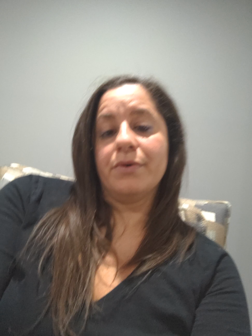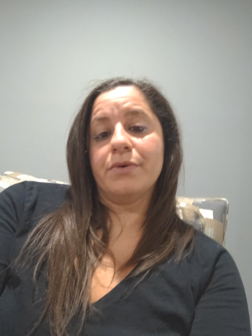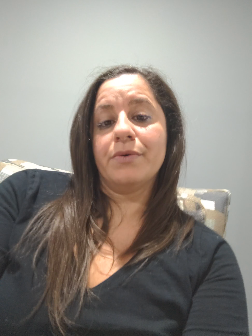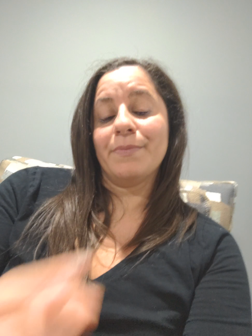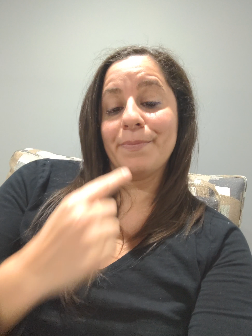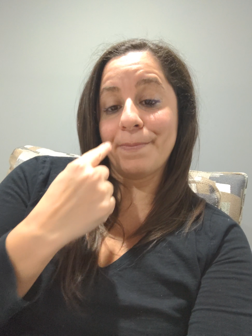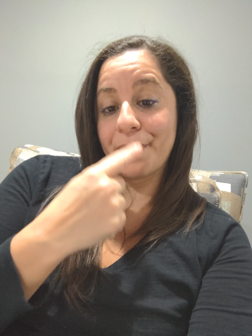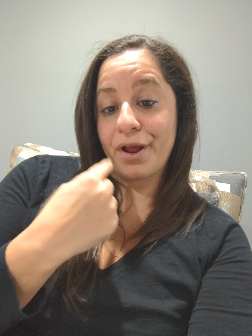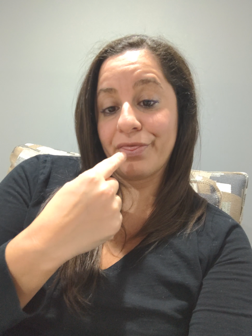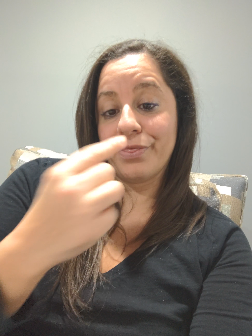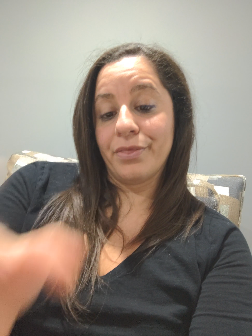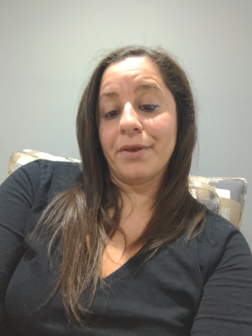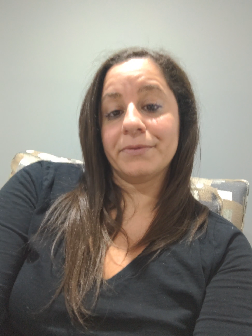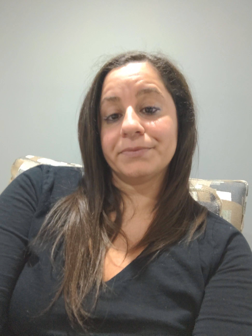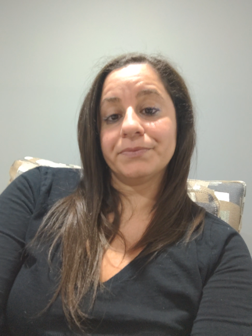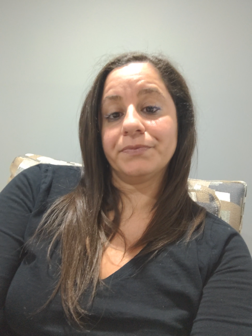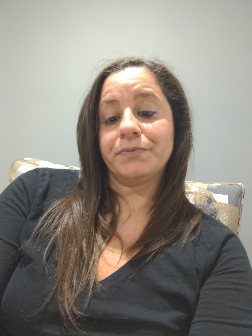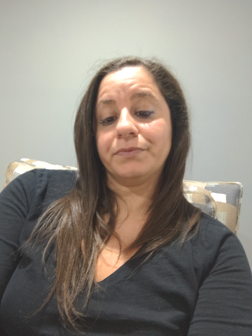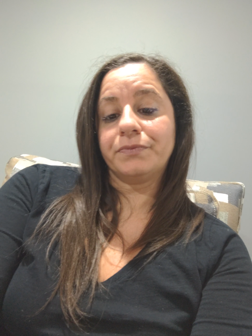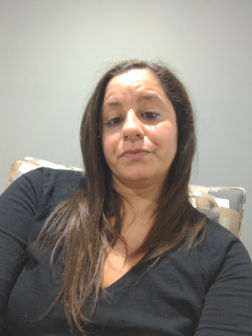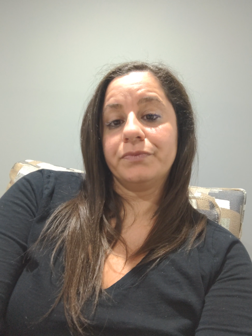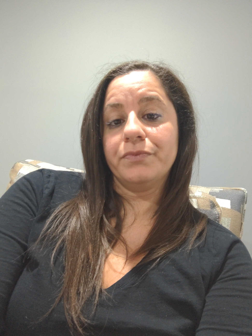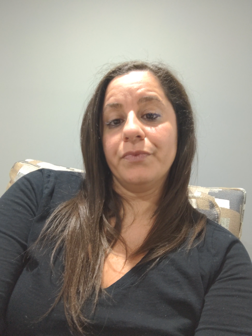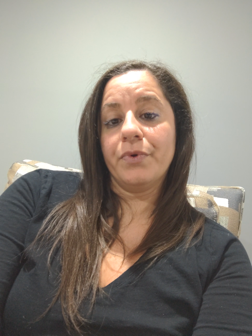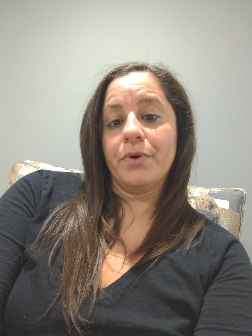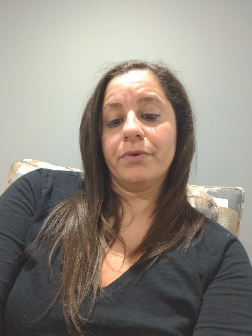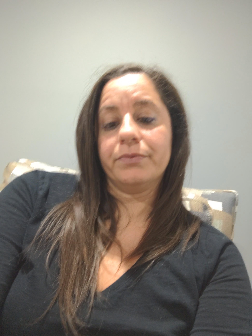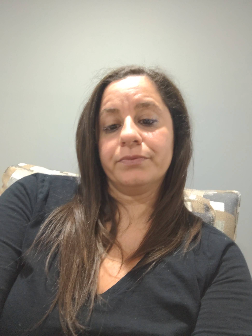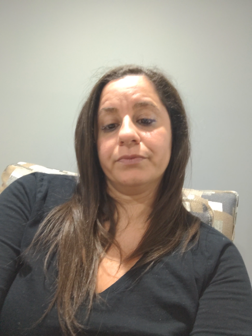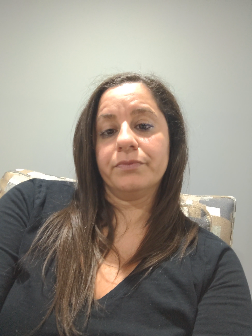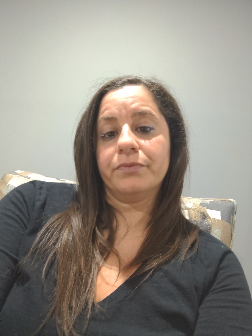mouth